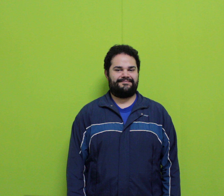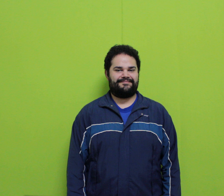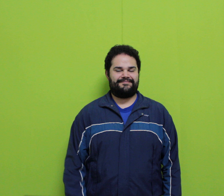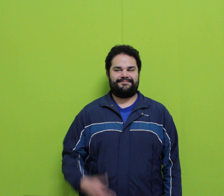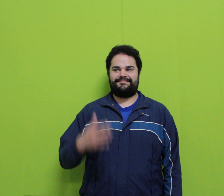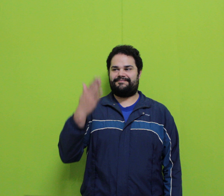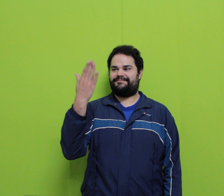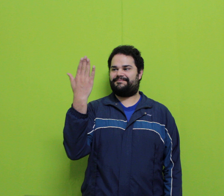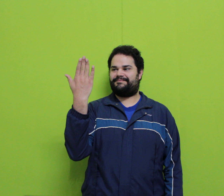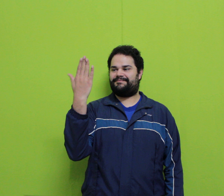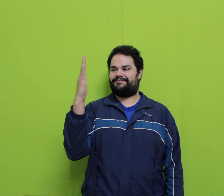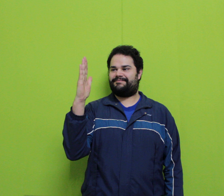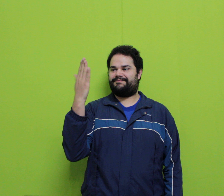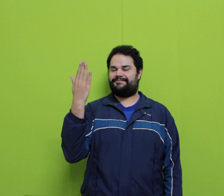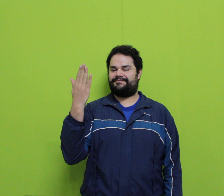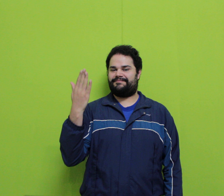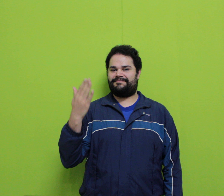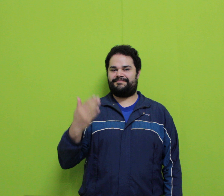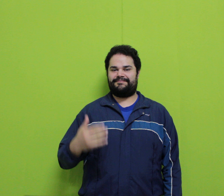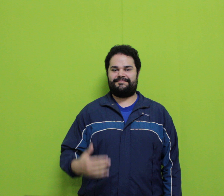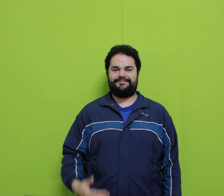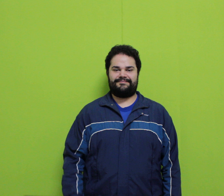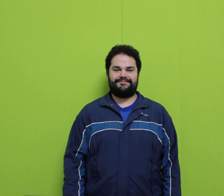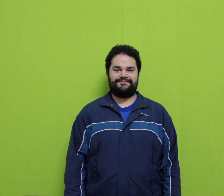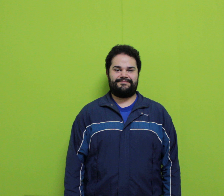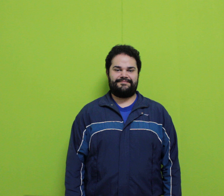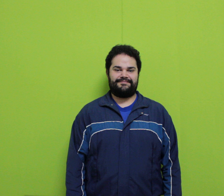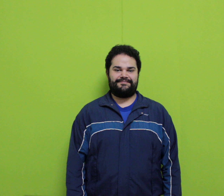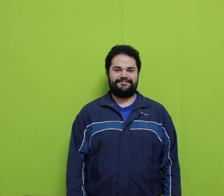espelho